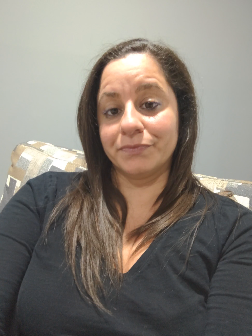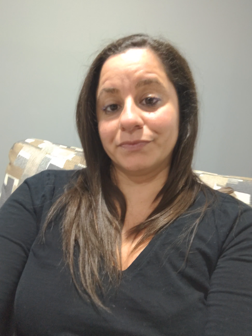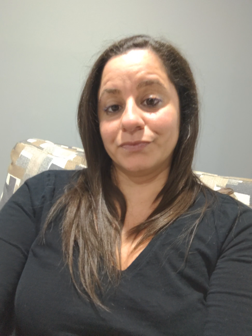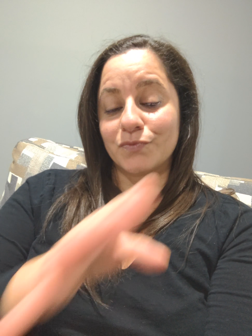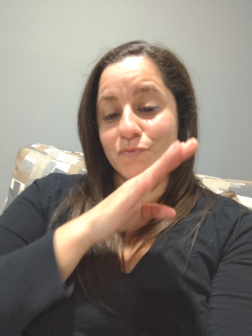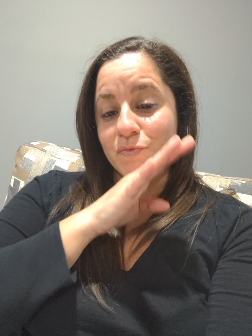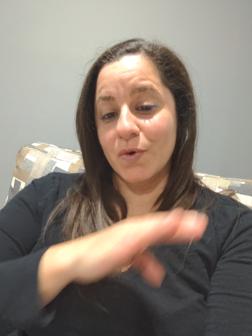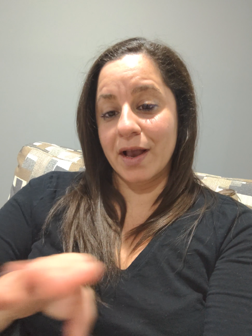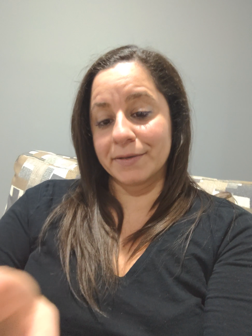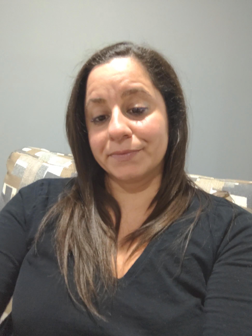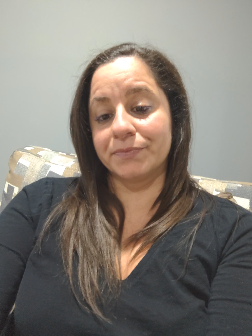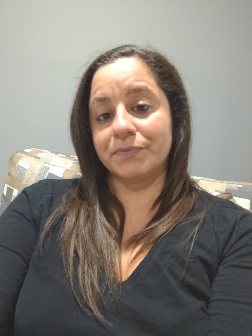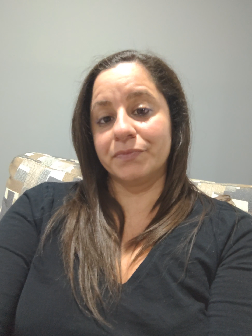quiet